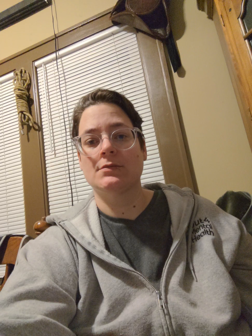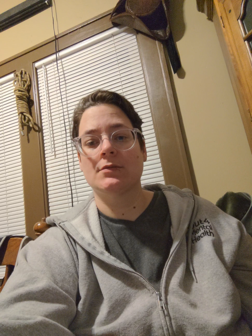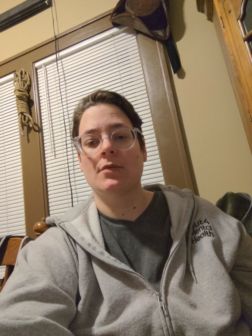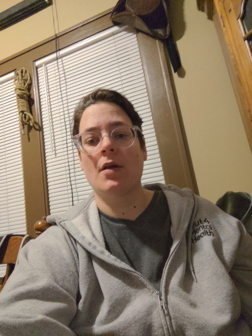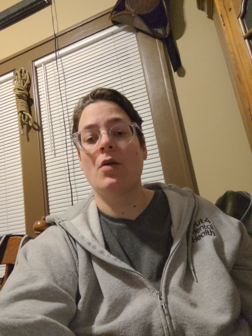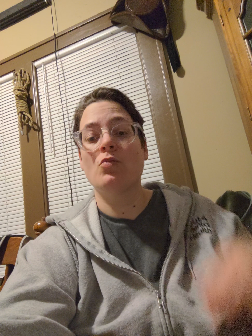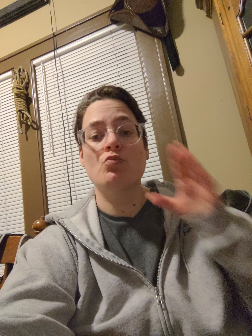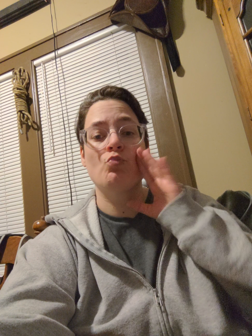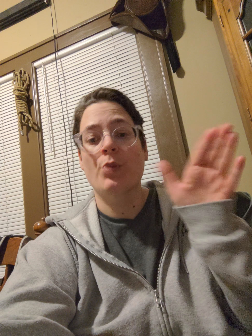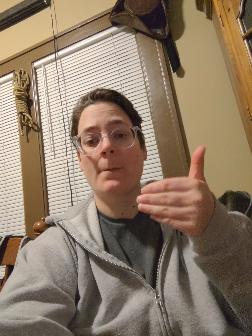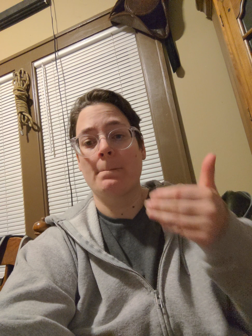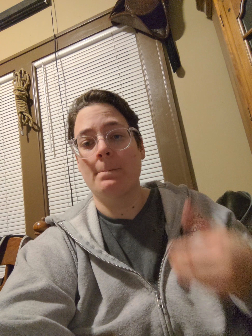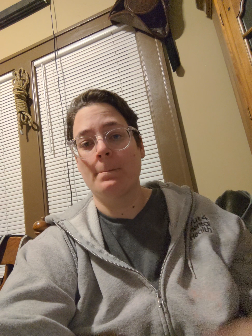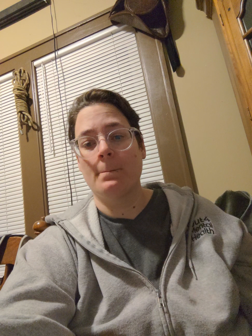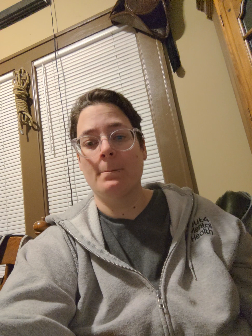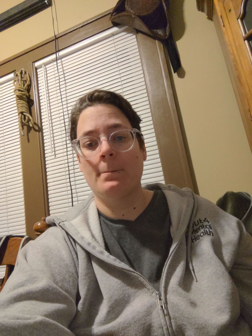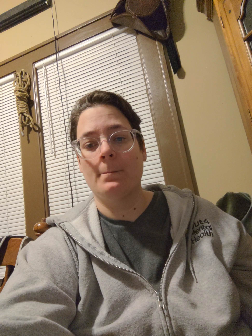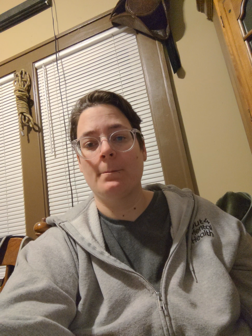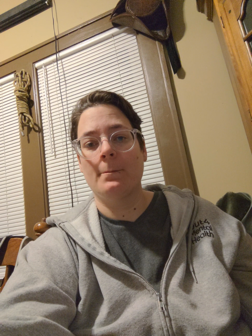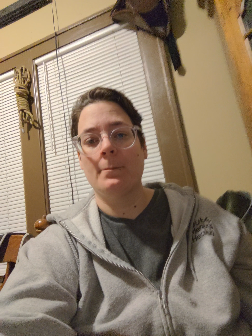bedroom